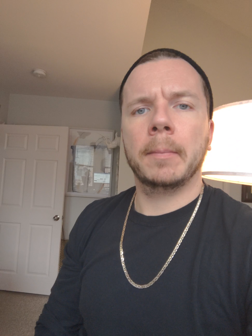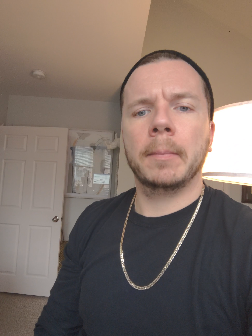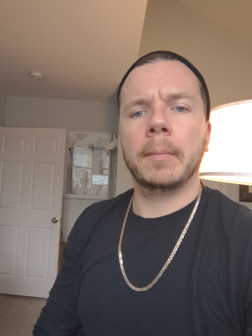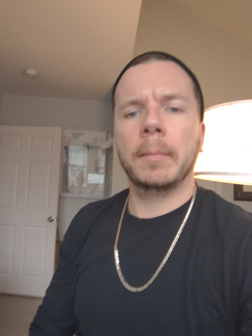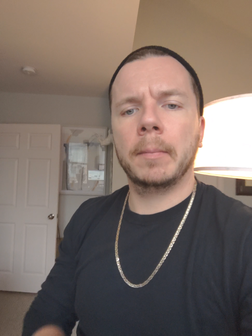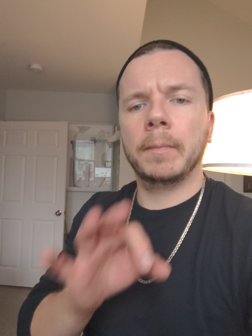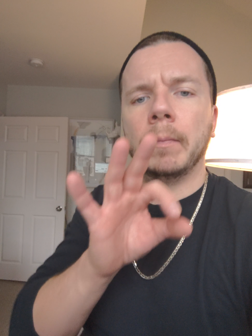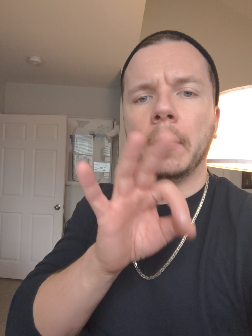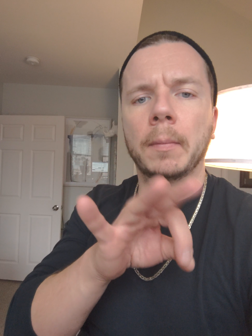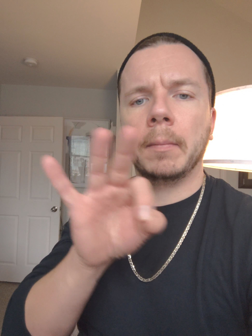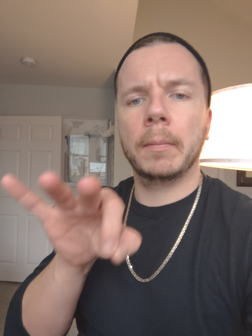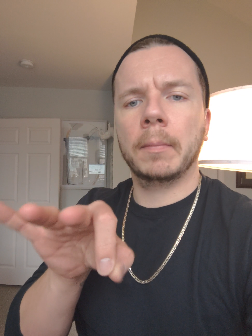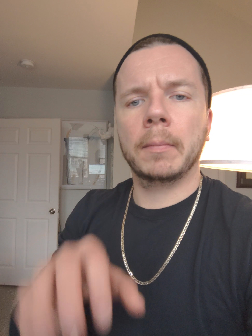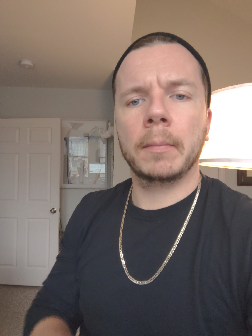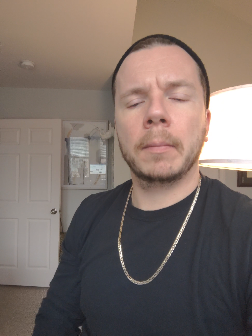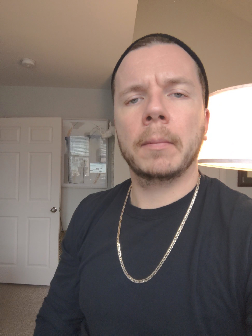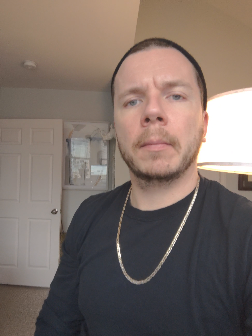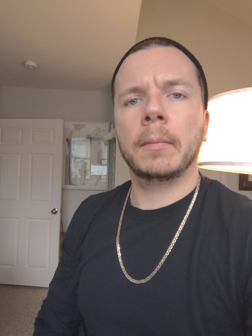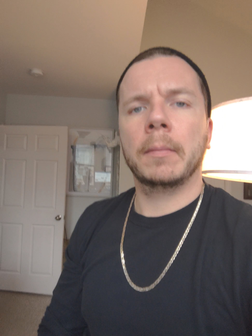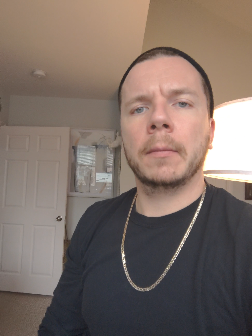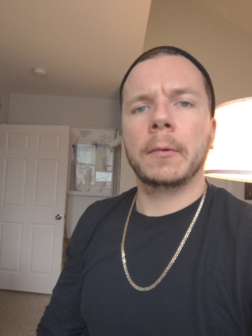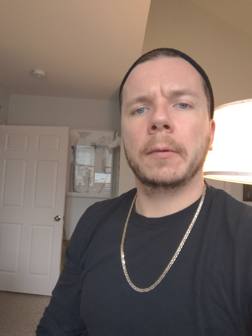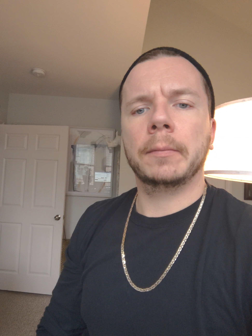french fries